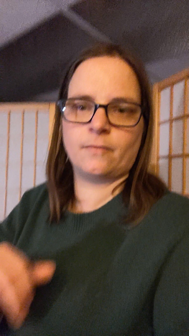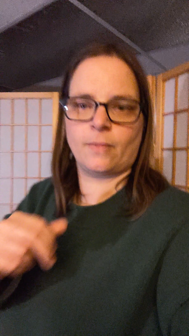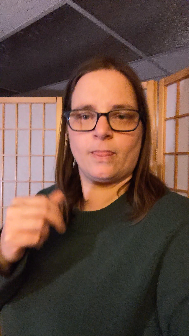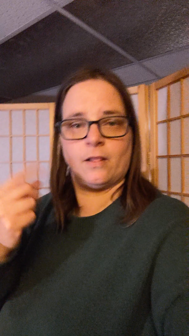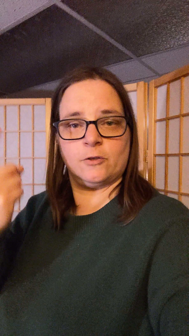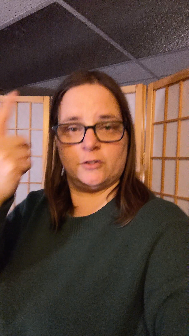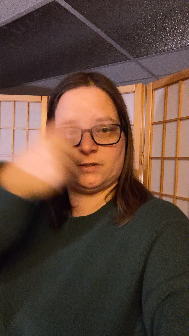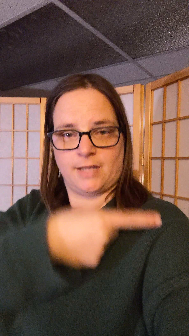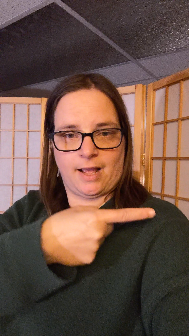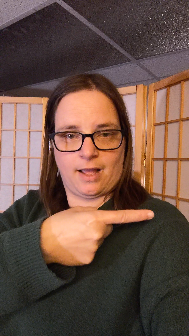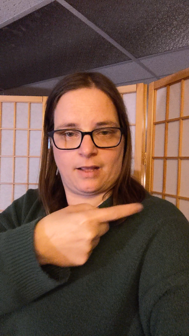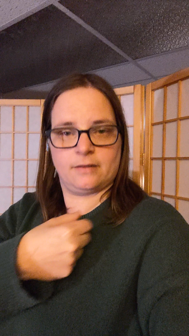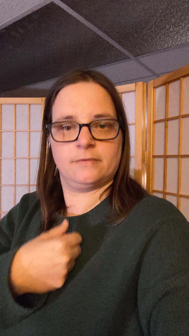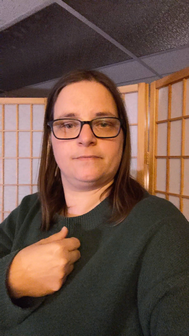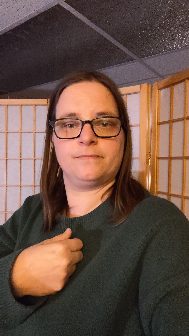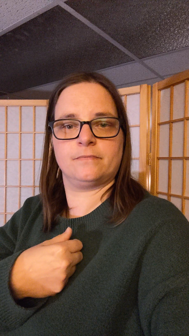day